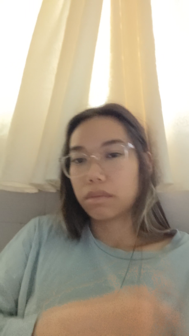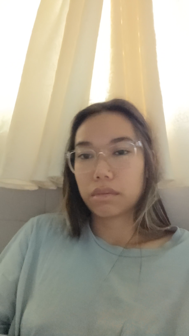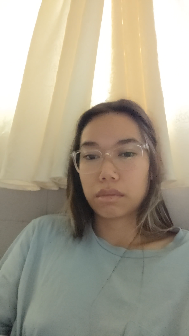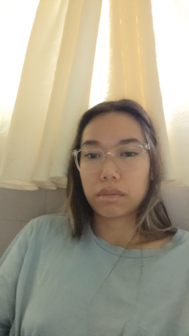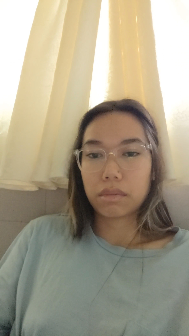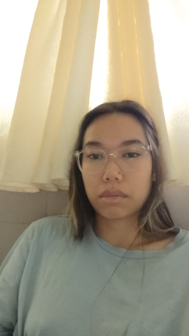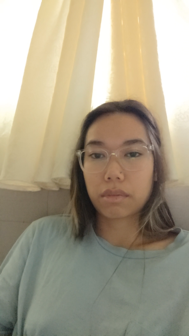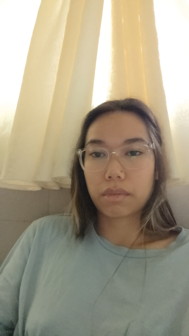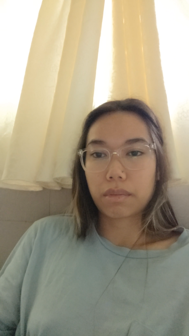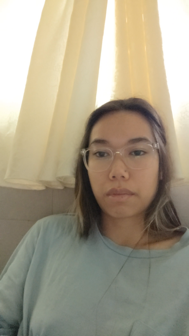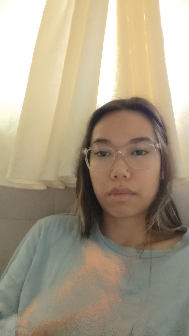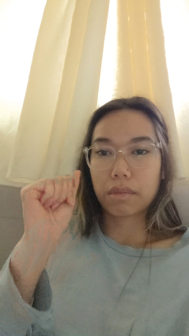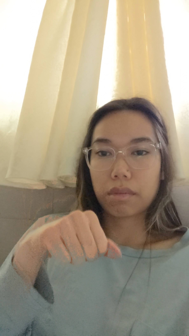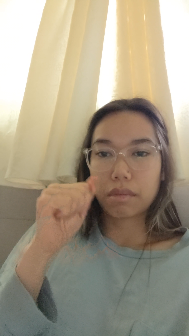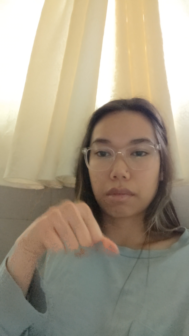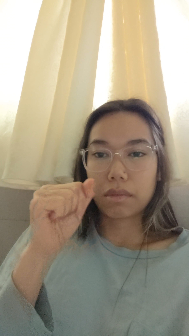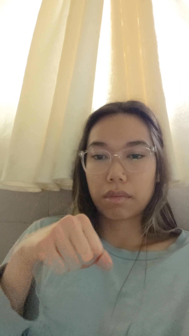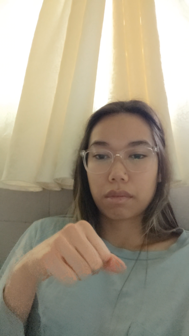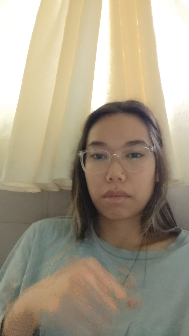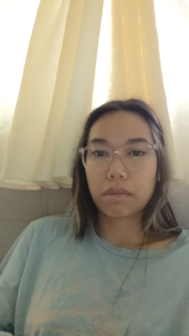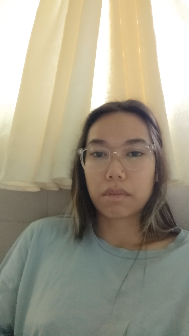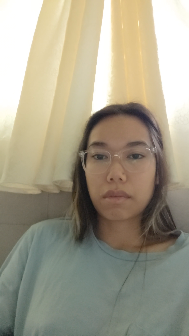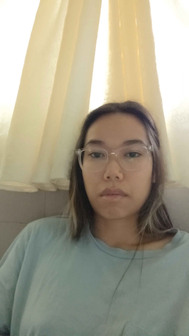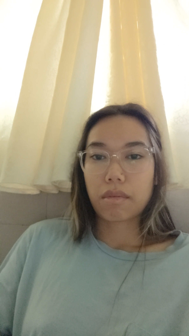rock